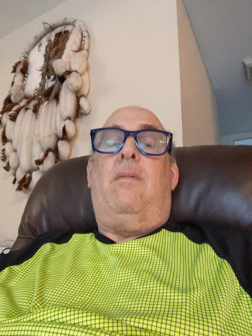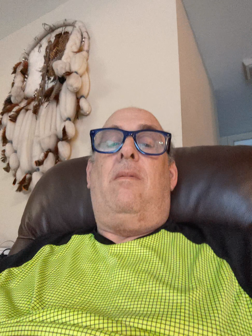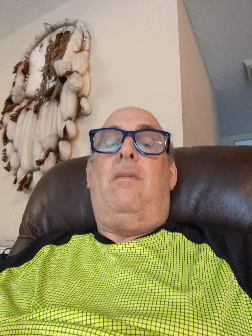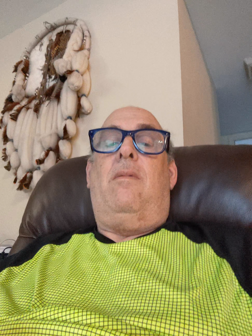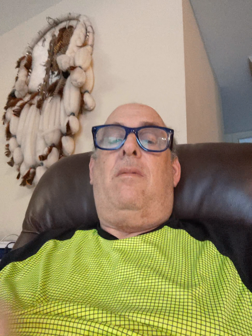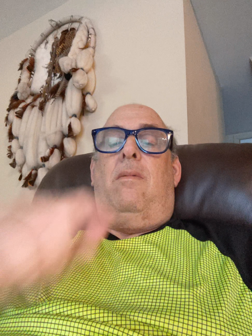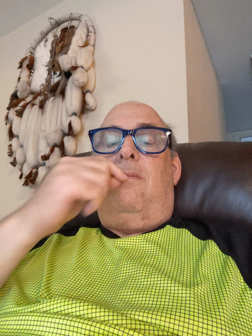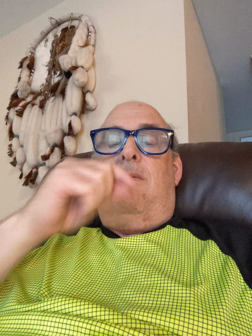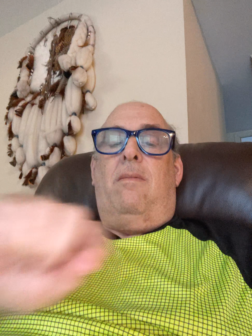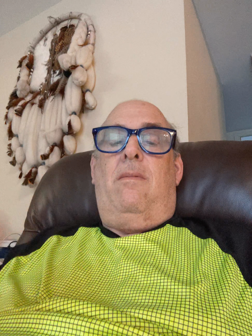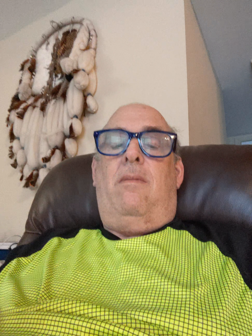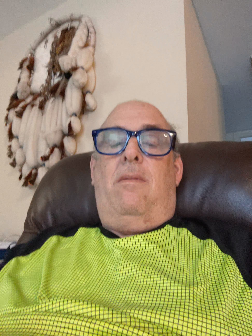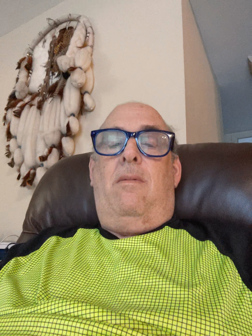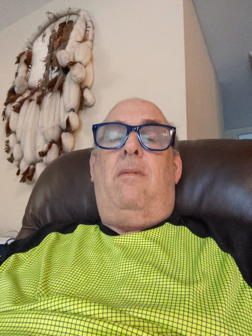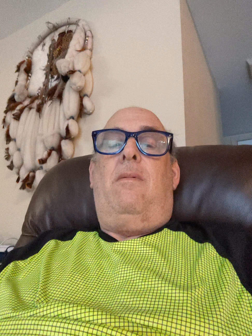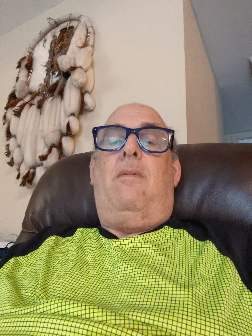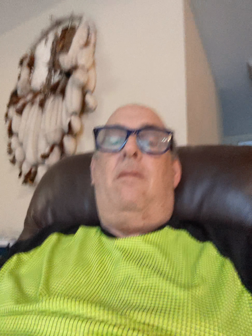pen